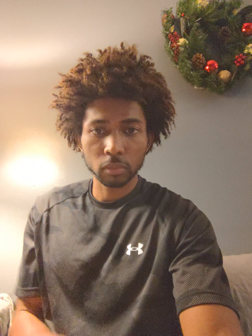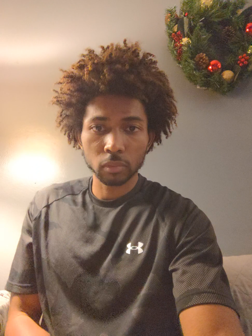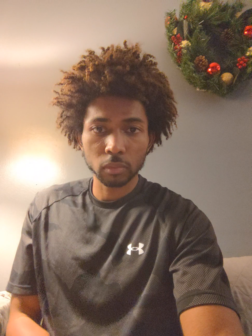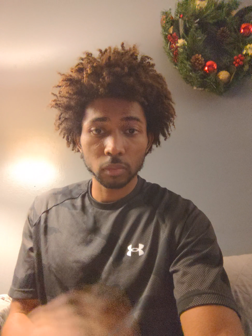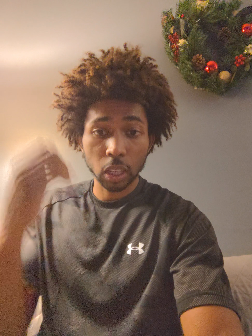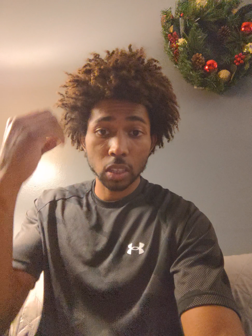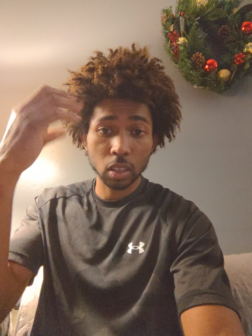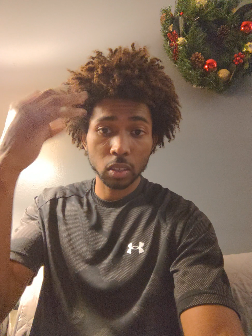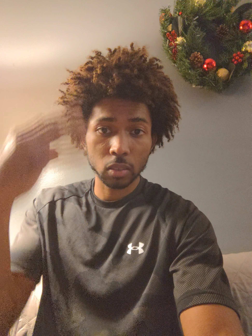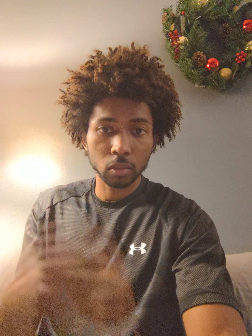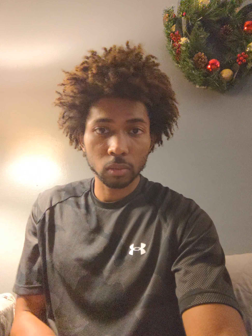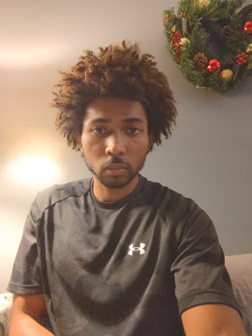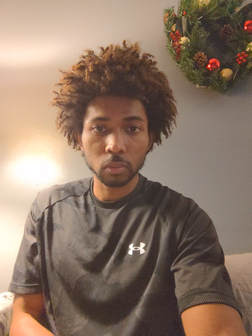shower